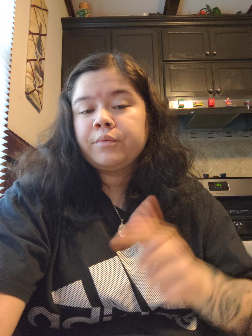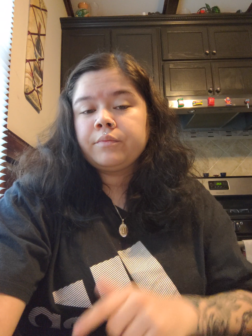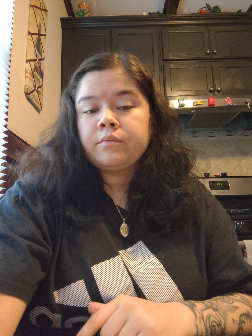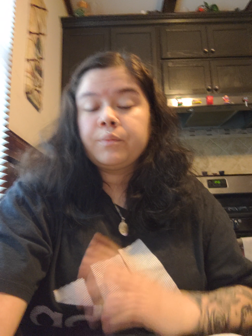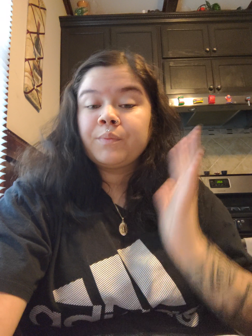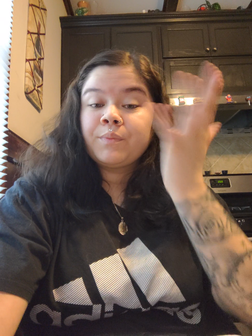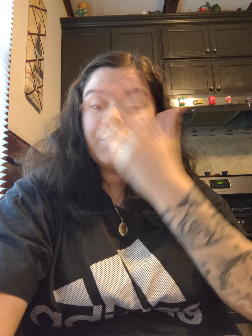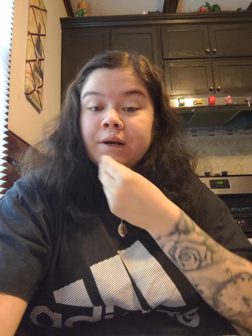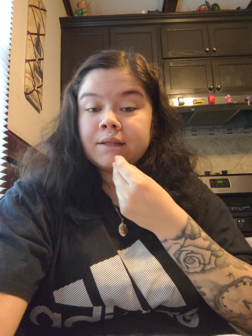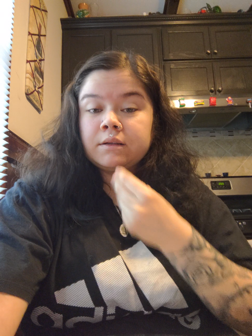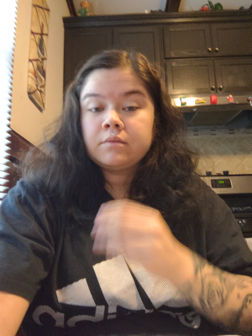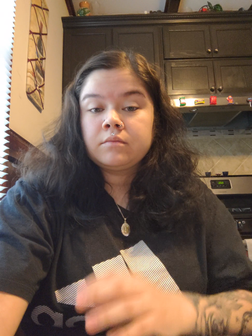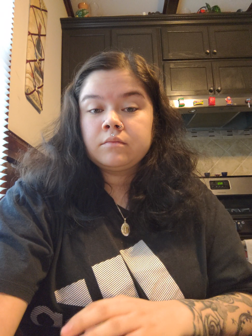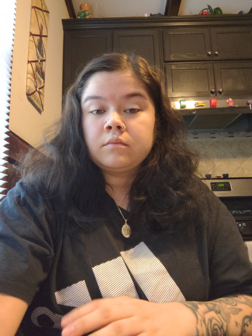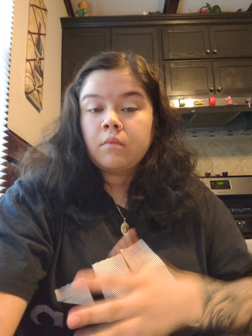pretty